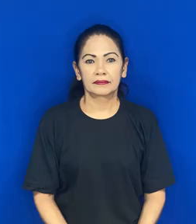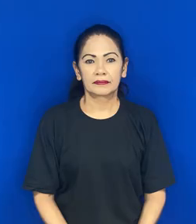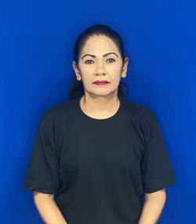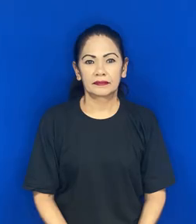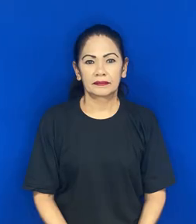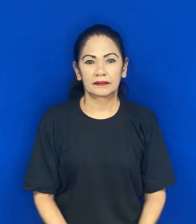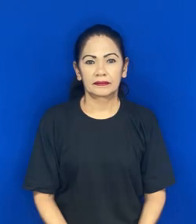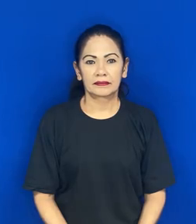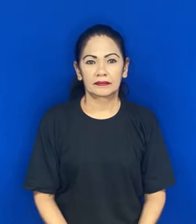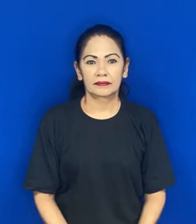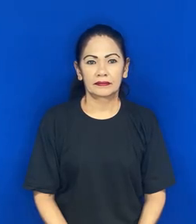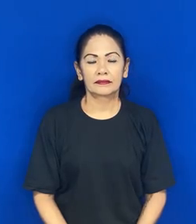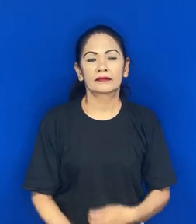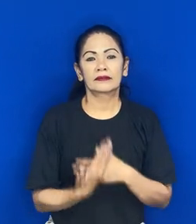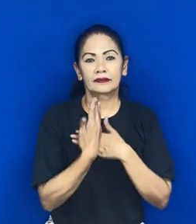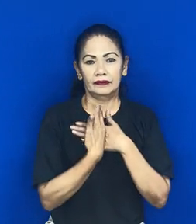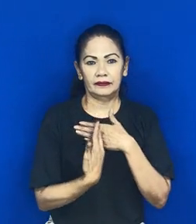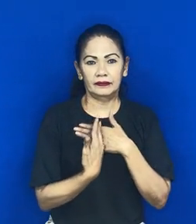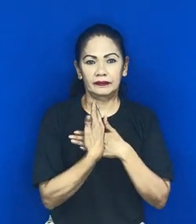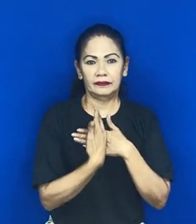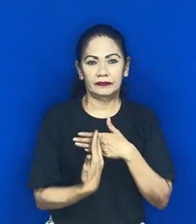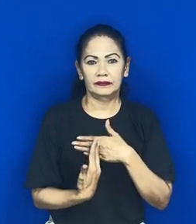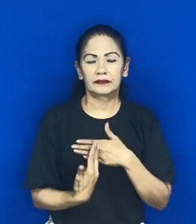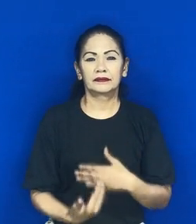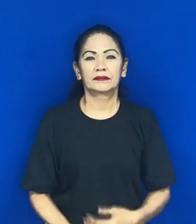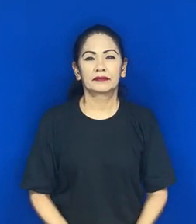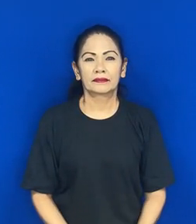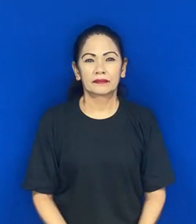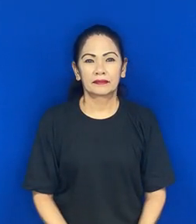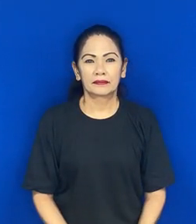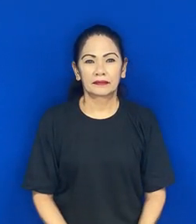bread